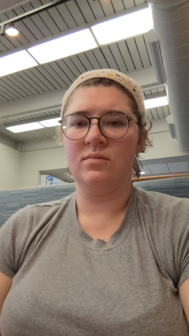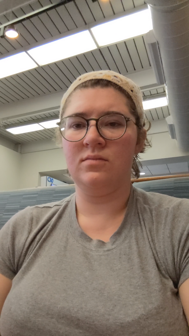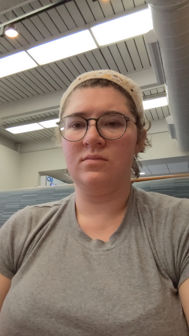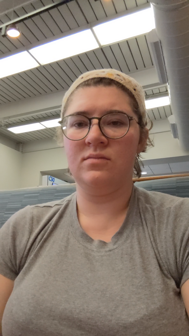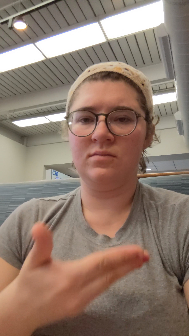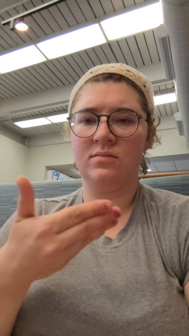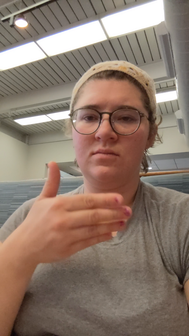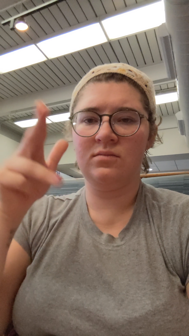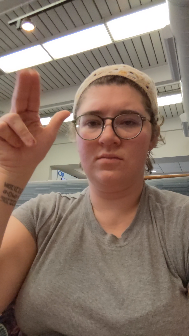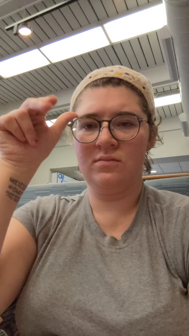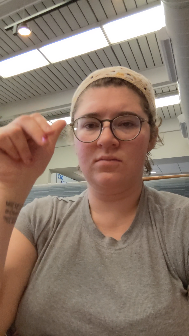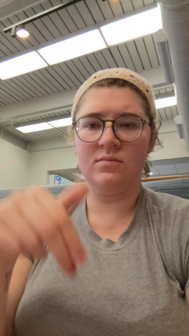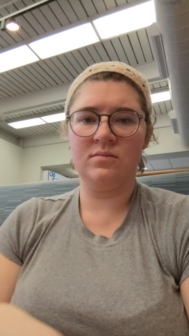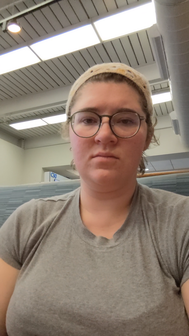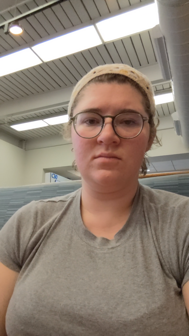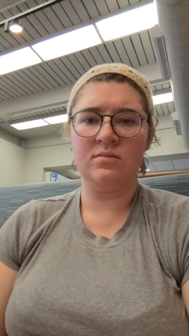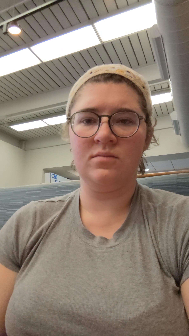pony